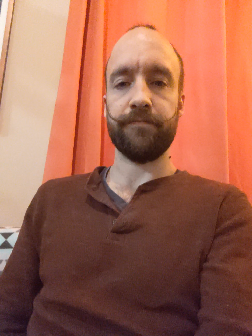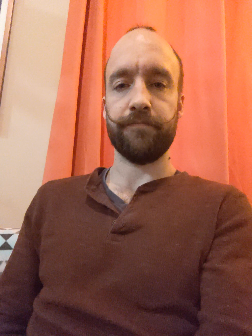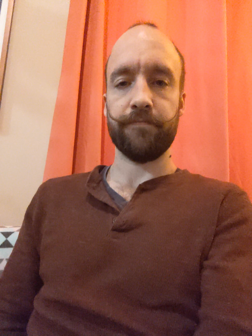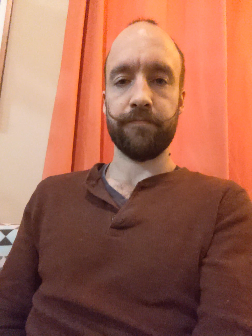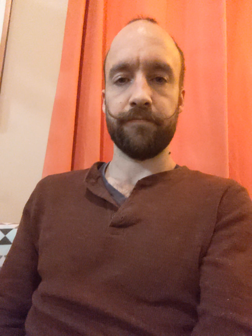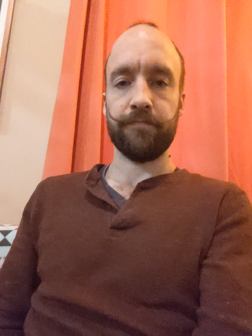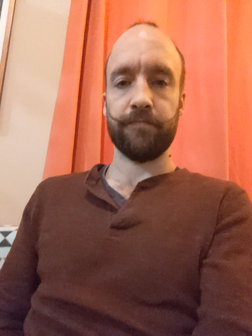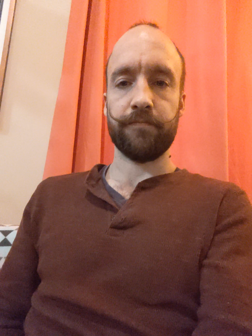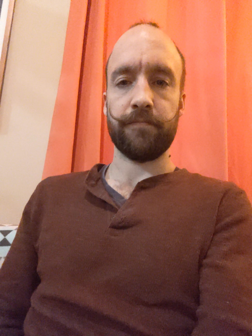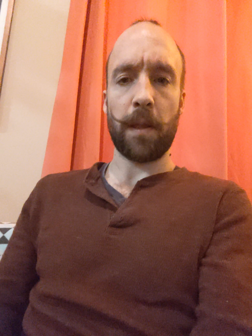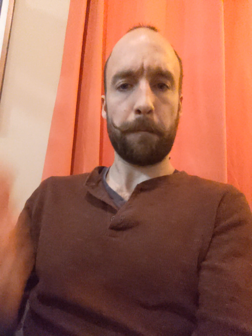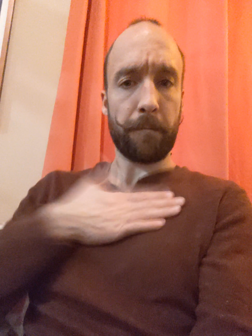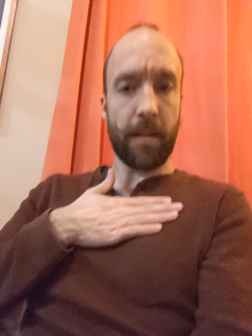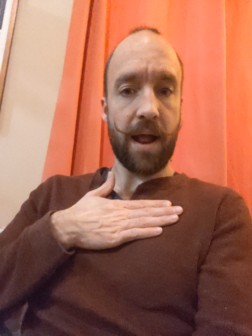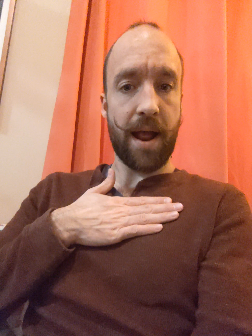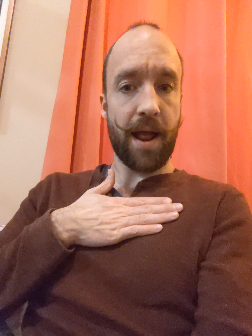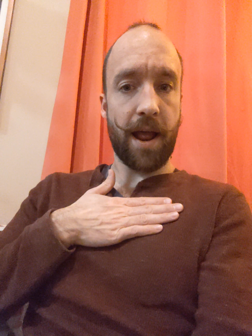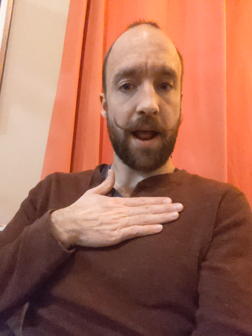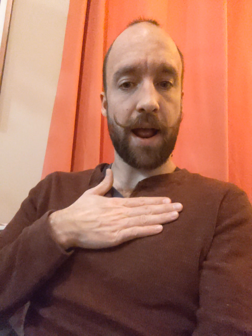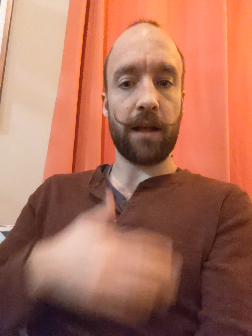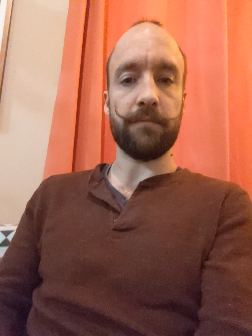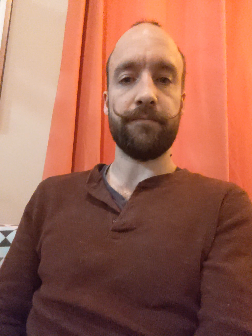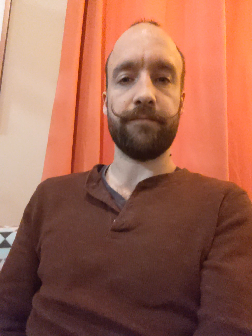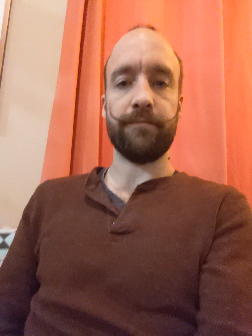my